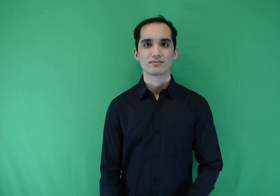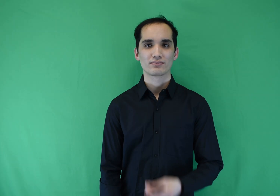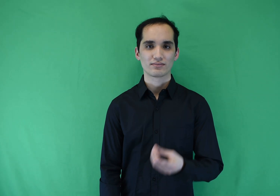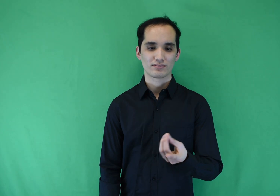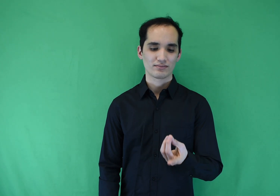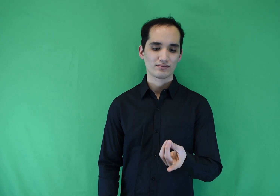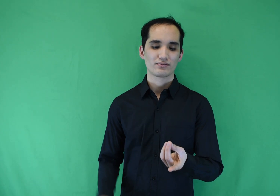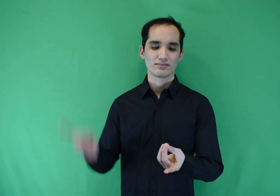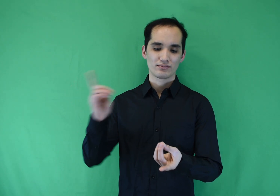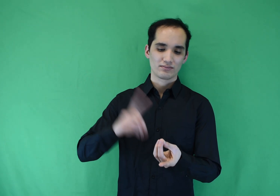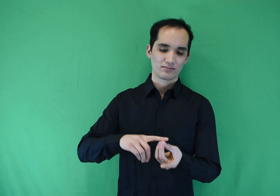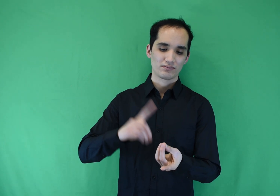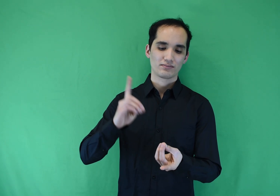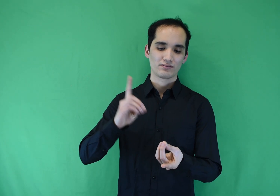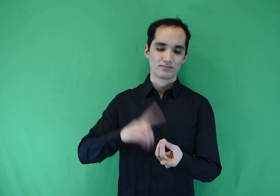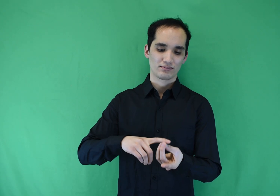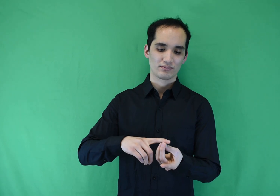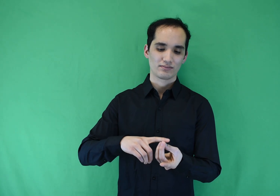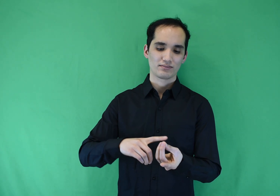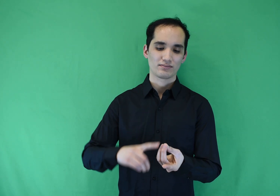dónde